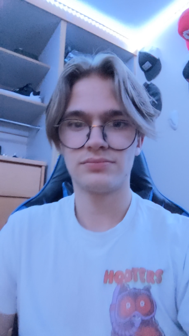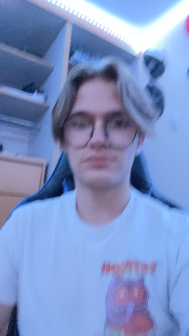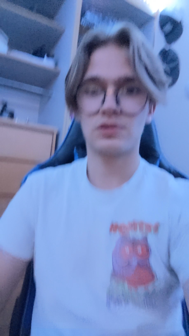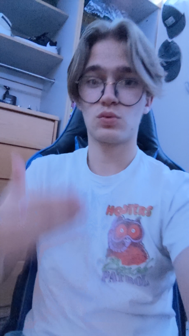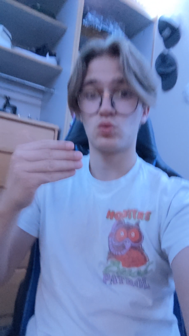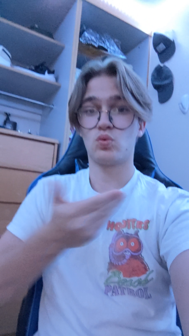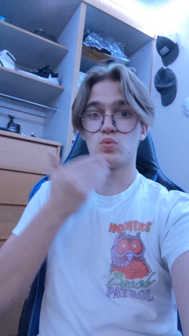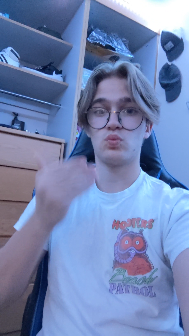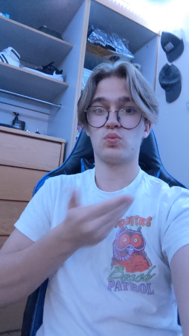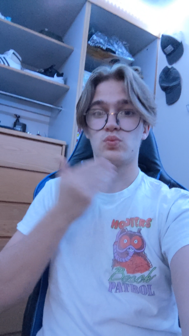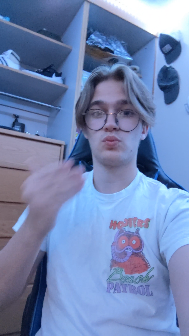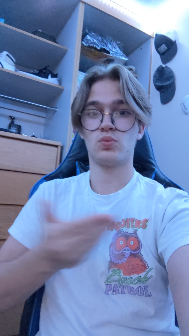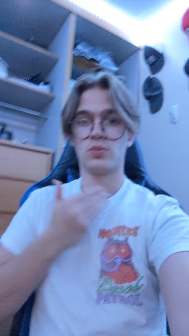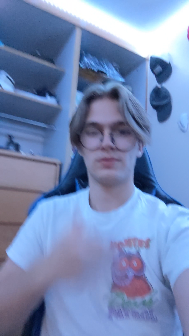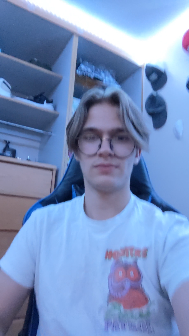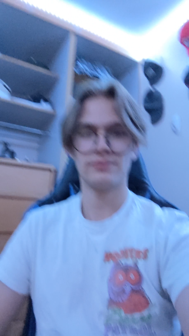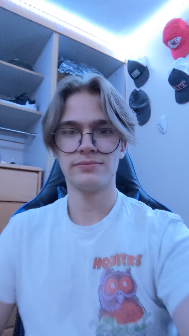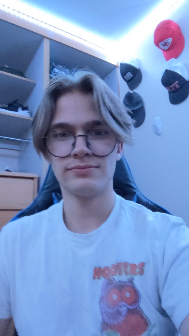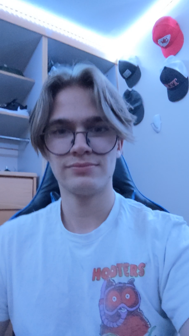new